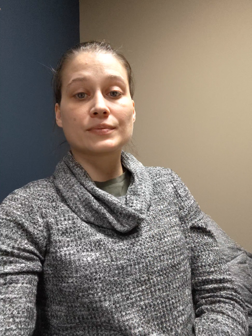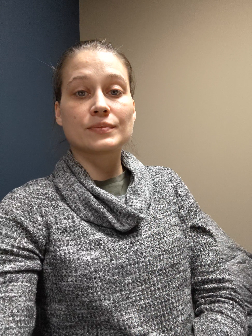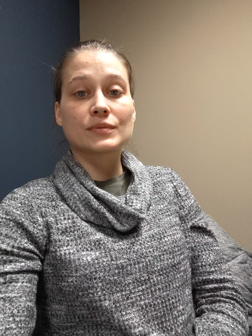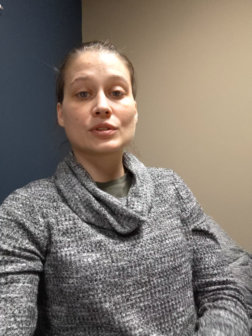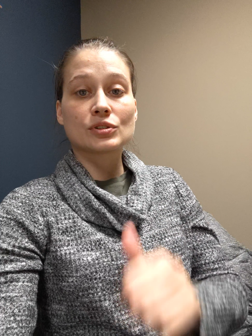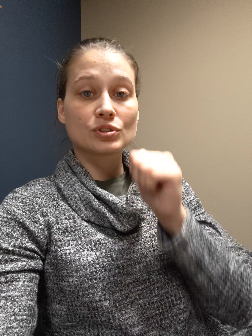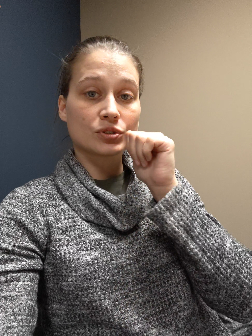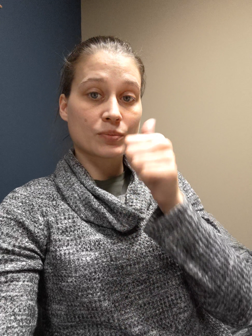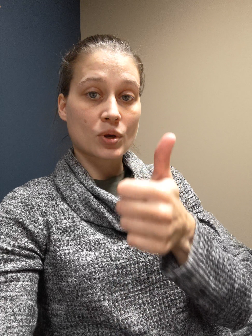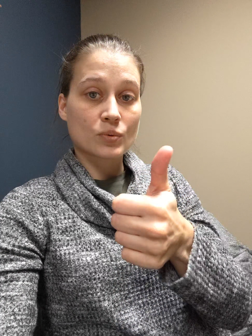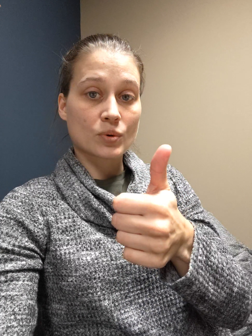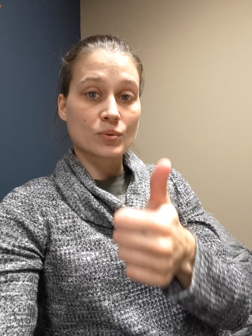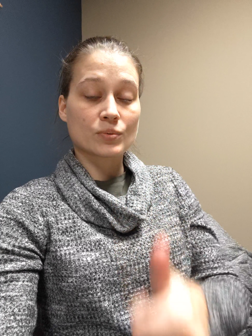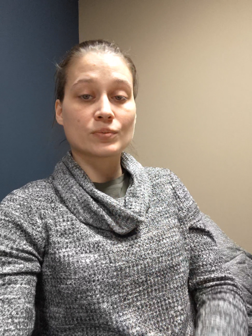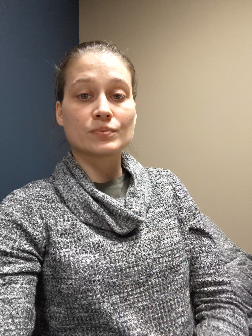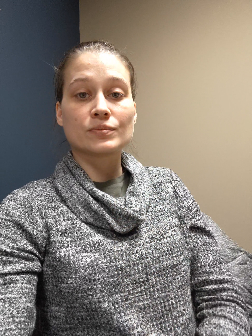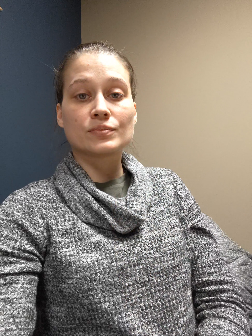tomorrow